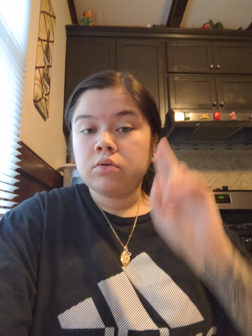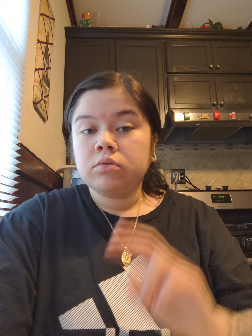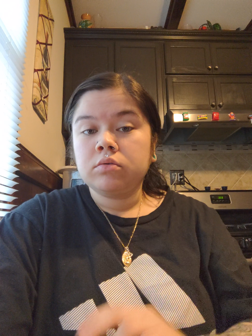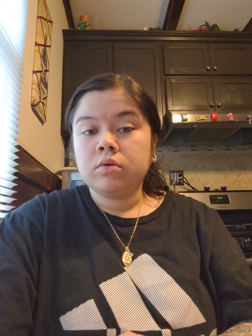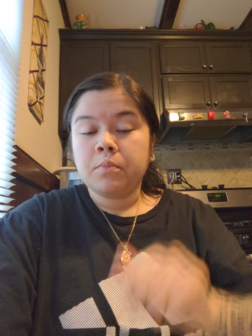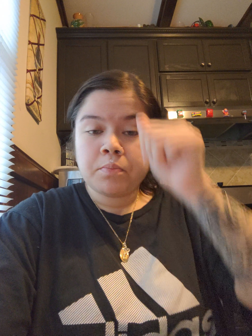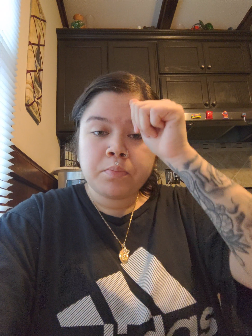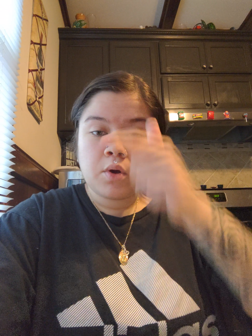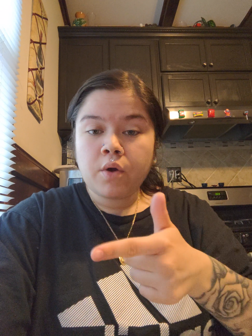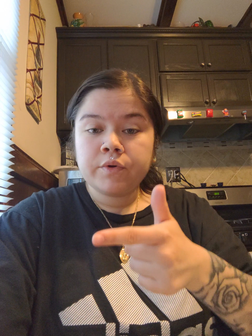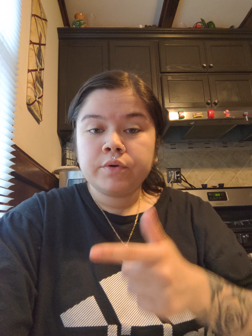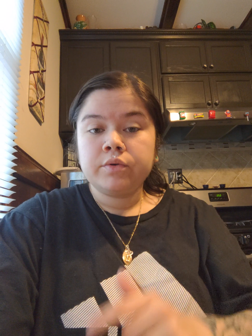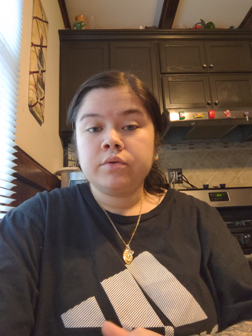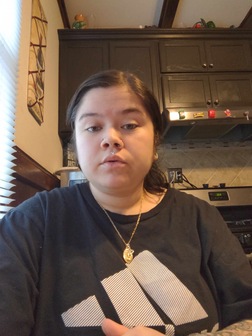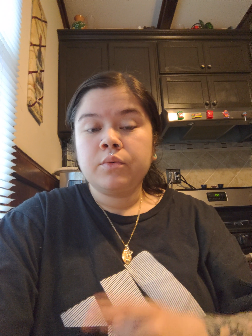brother